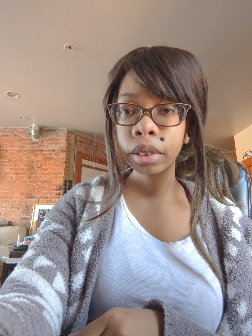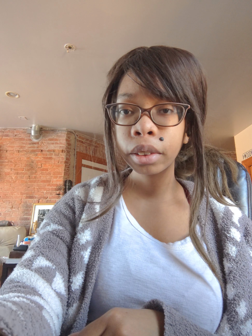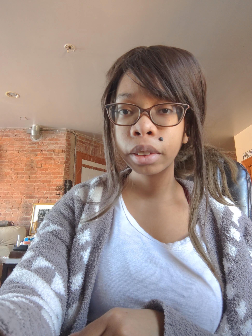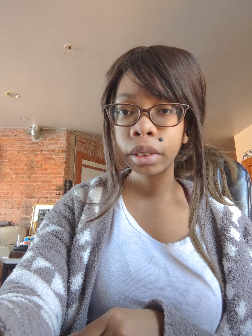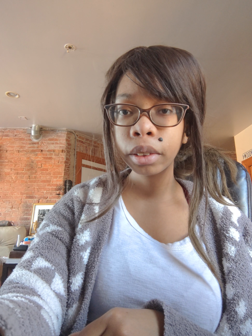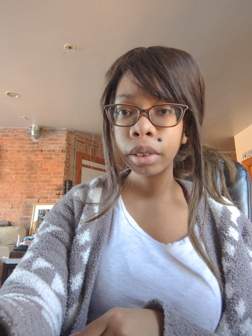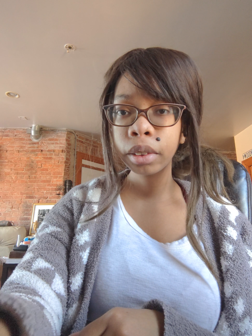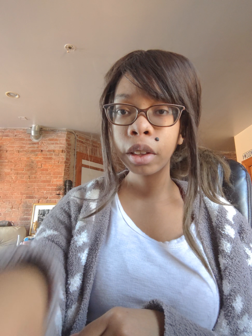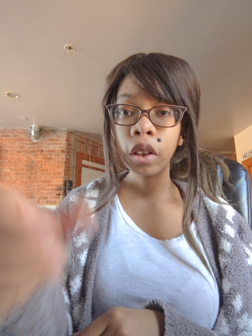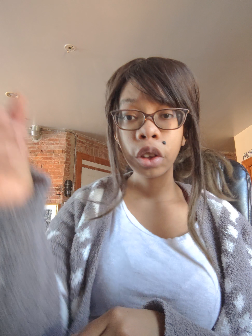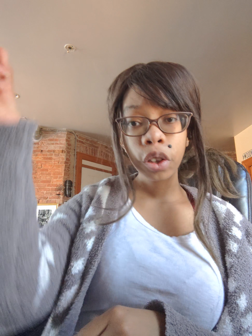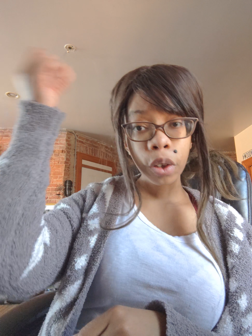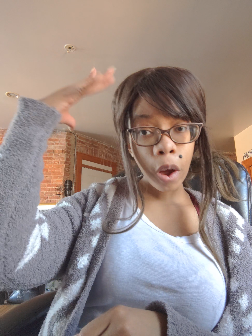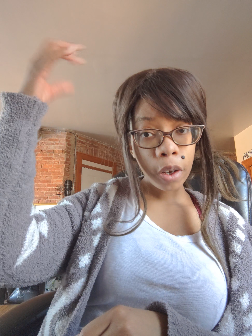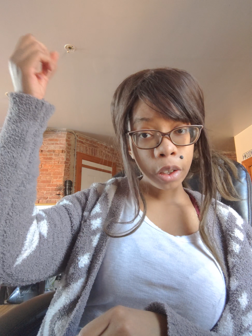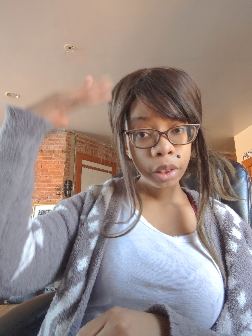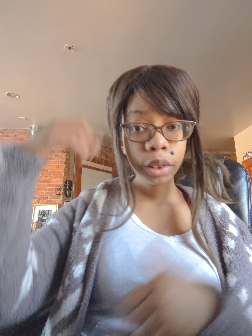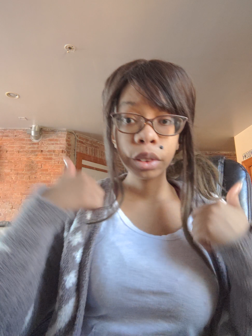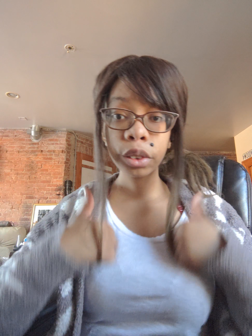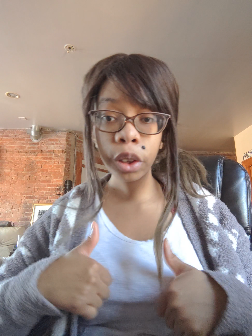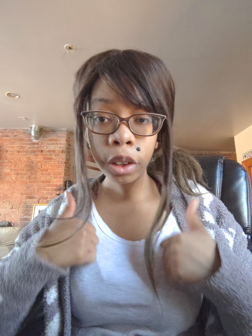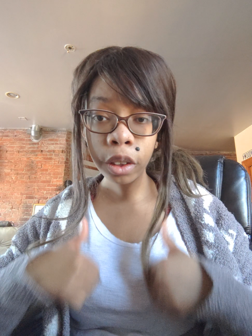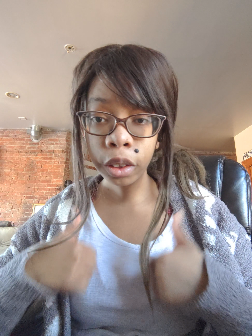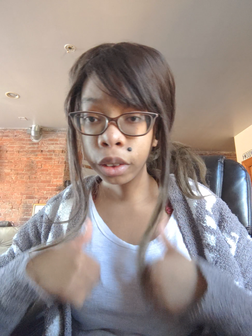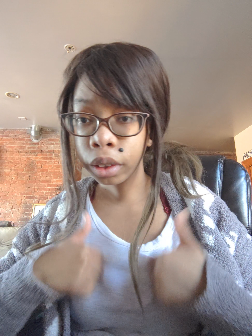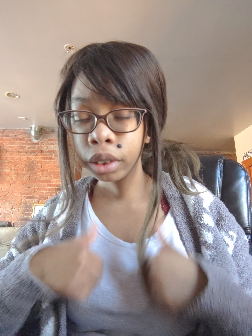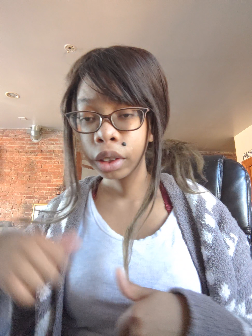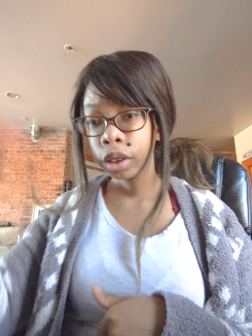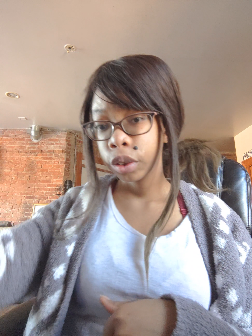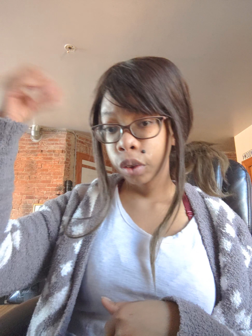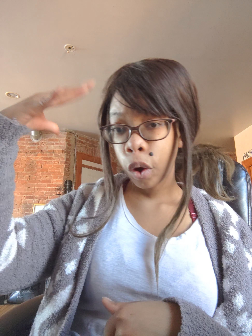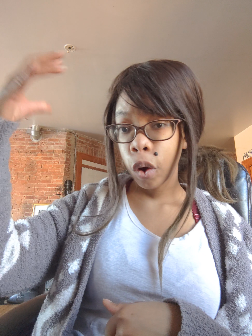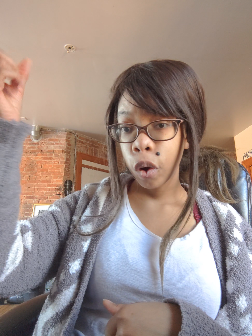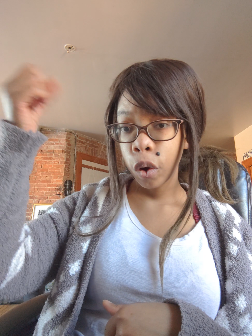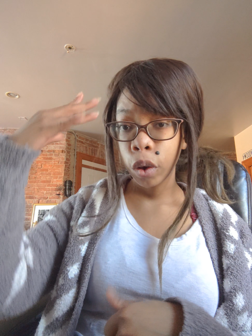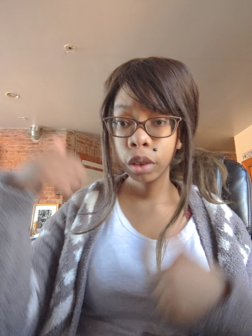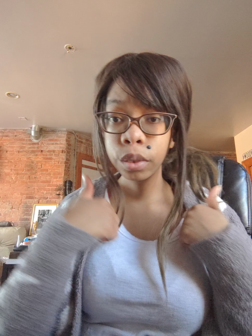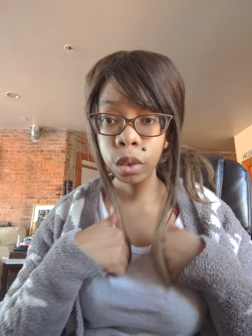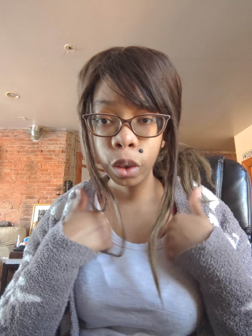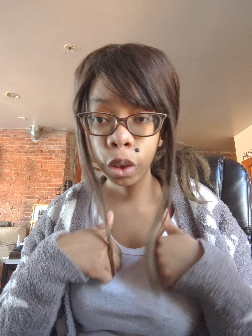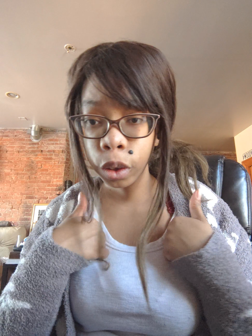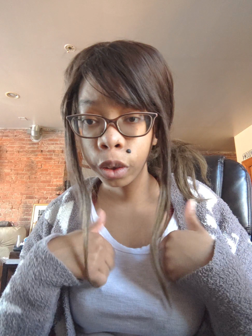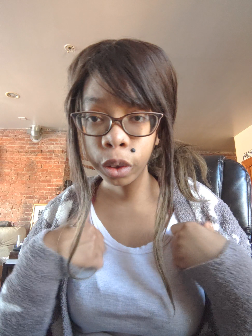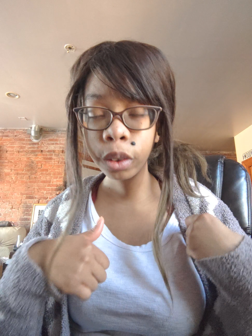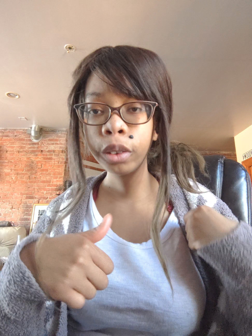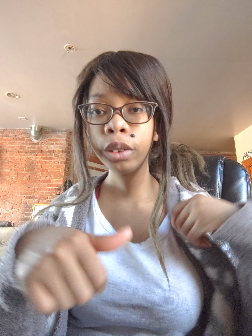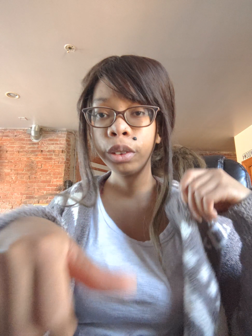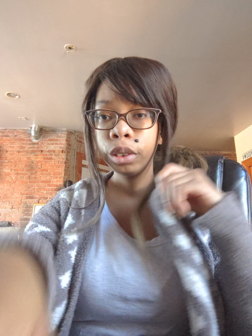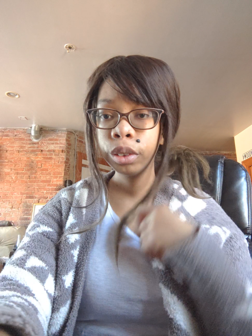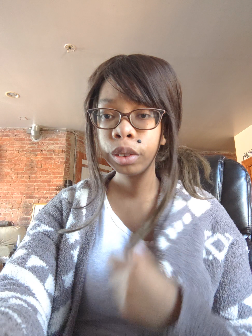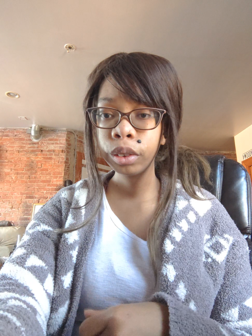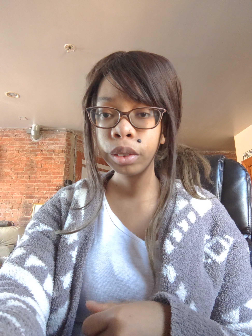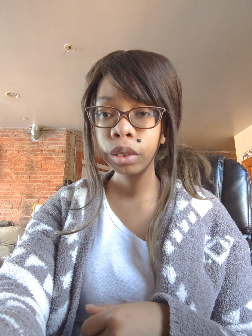shower